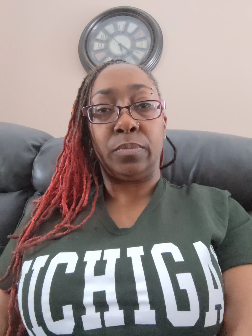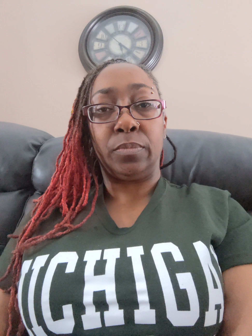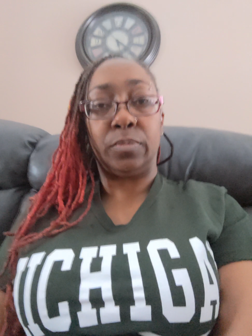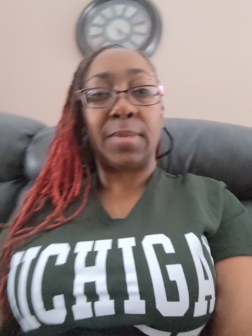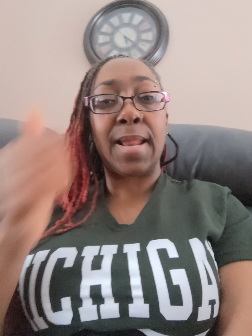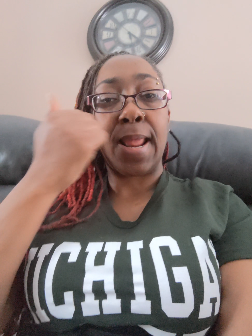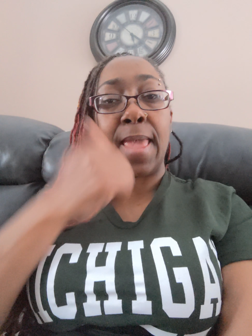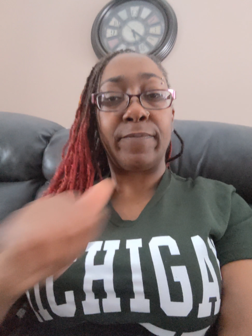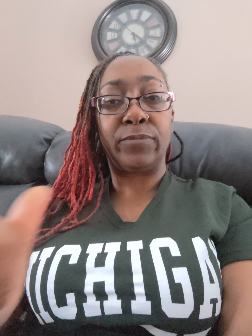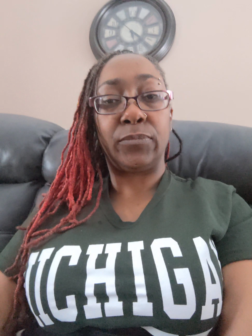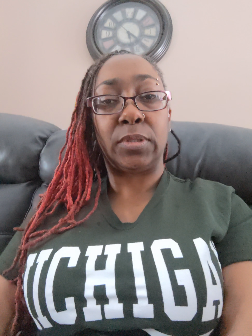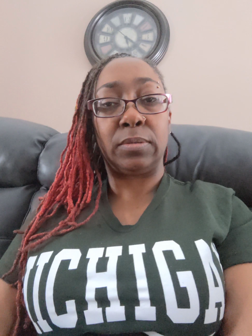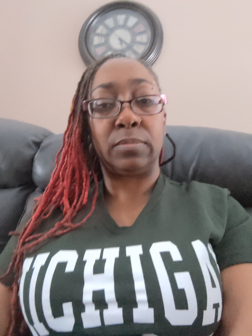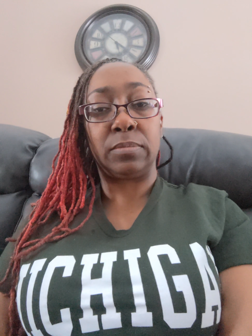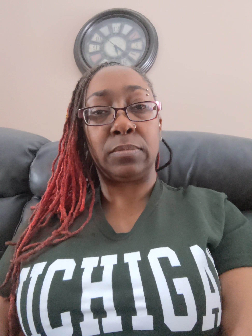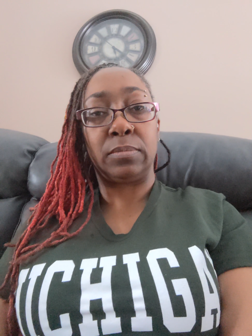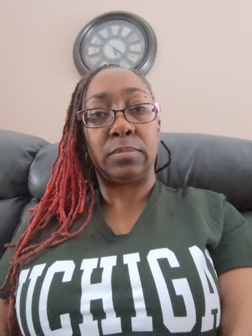every